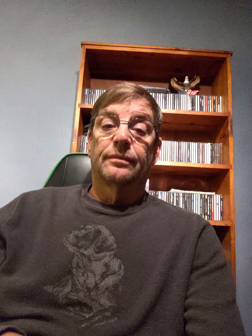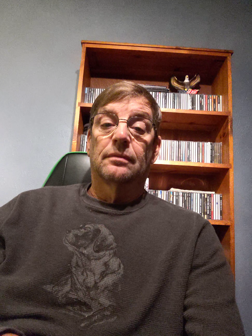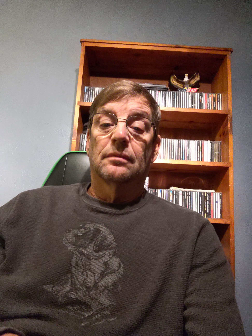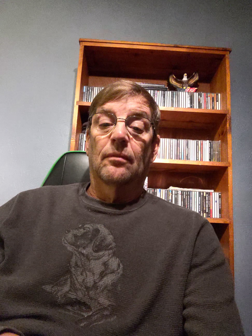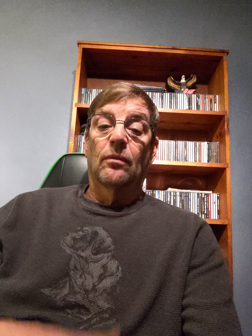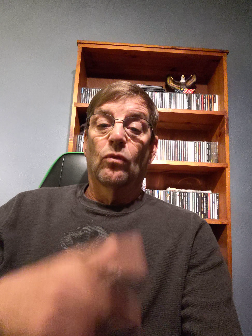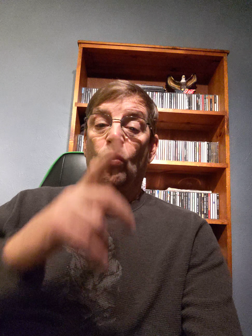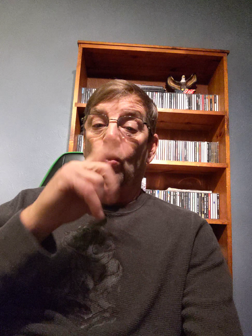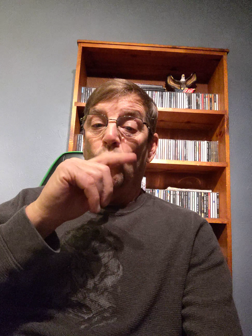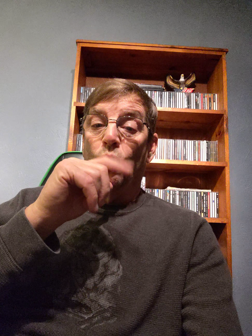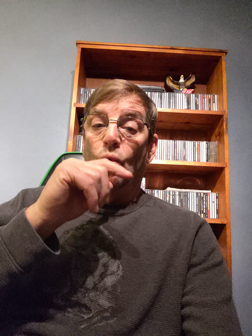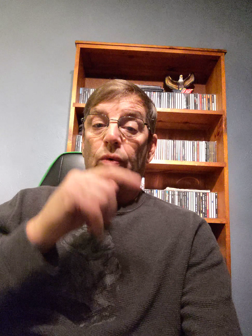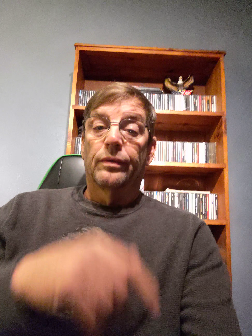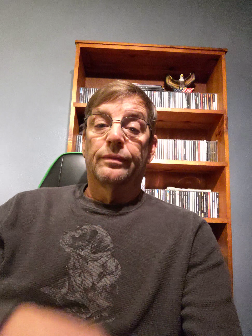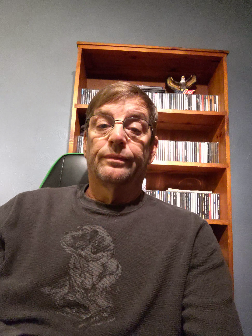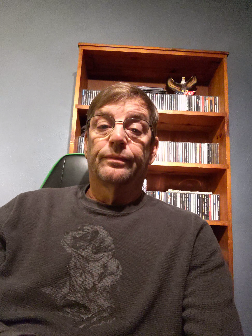who